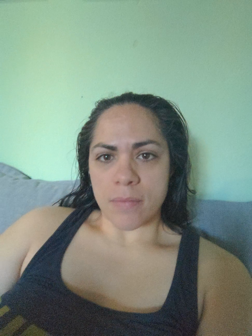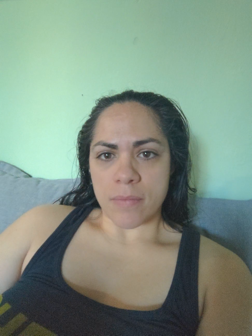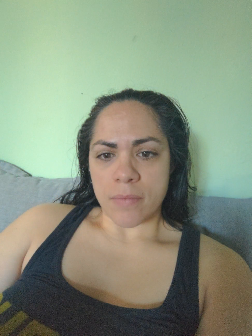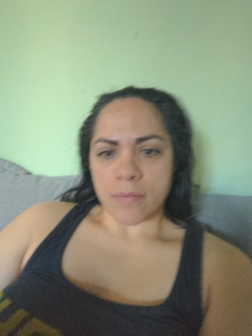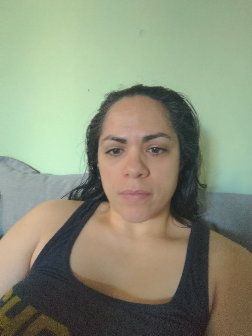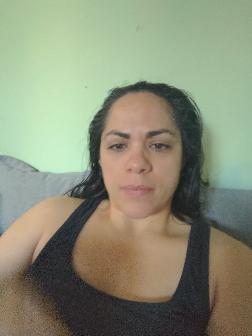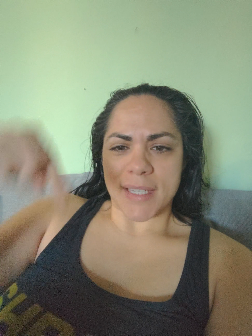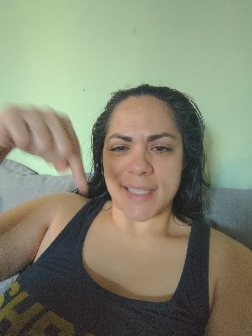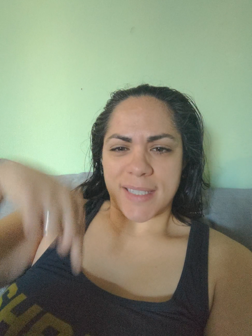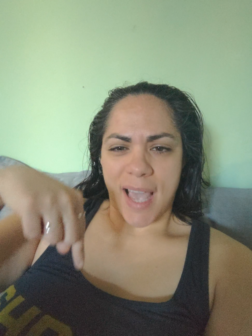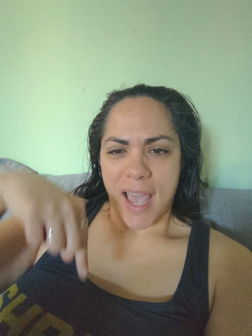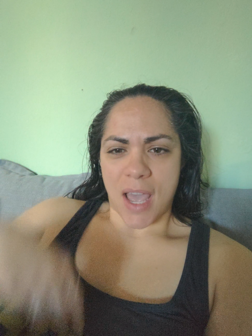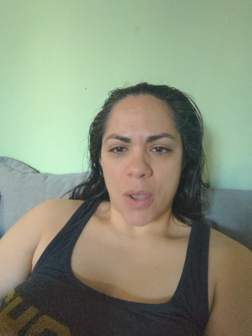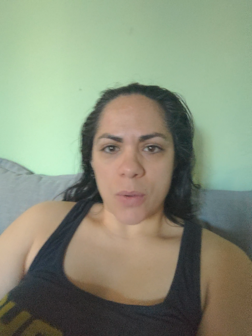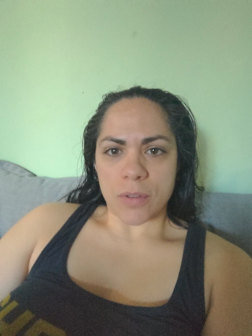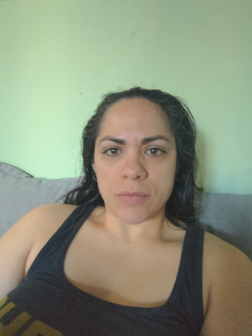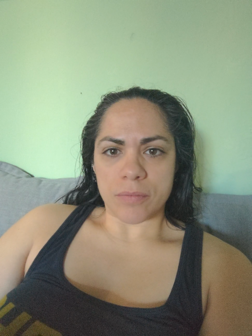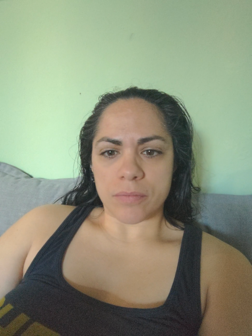down